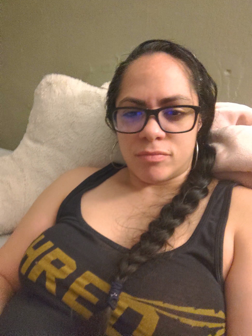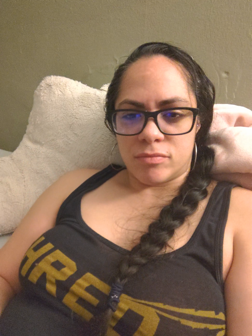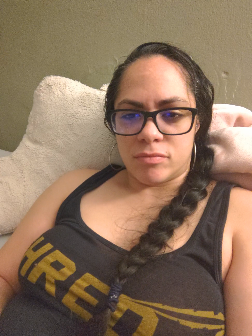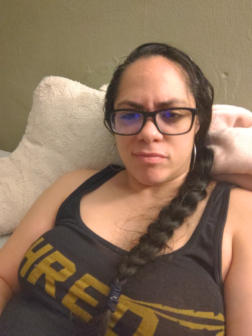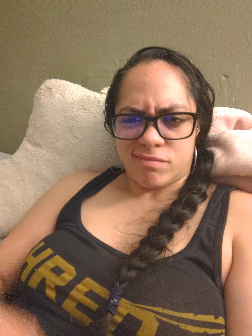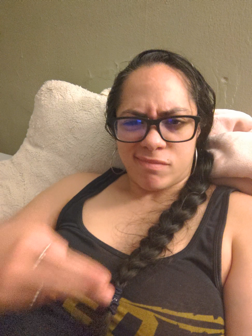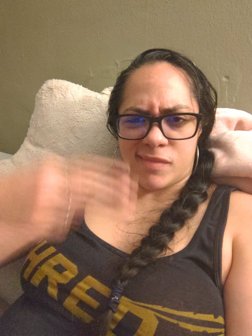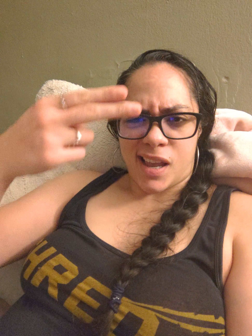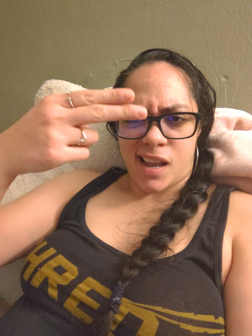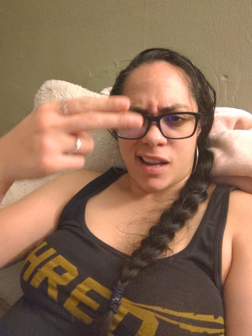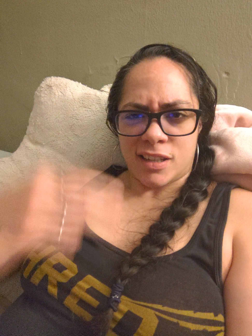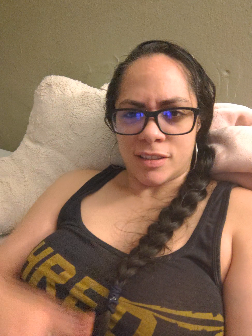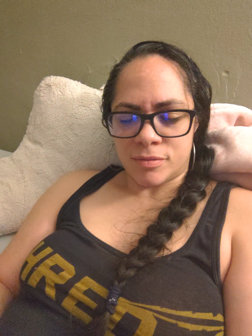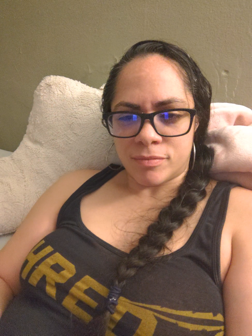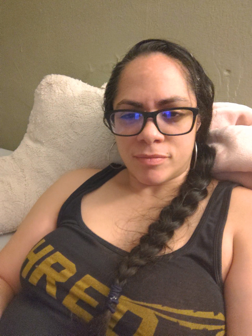high